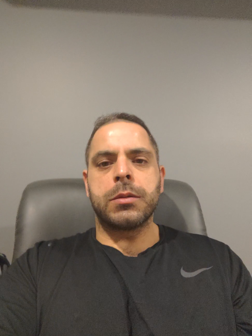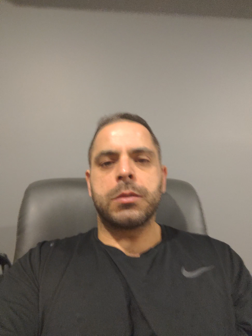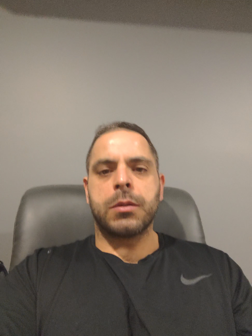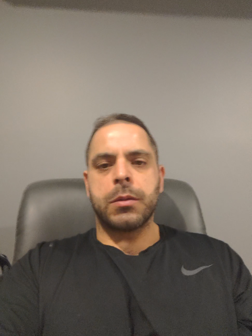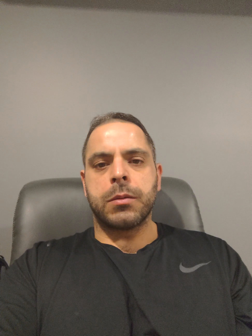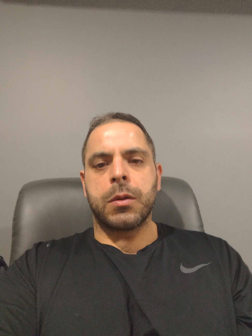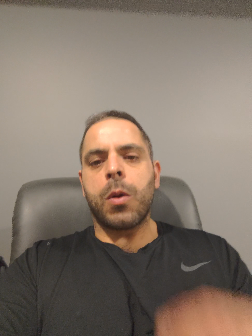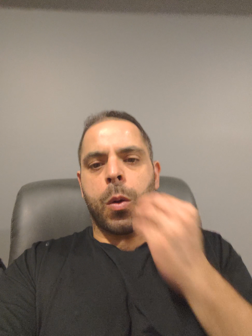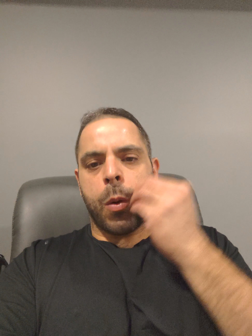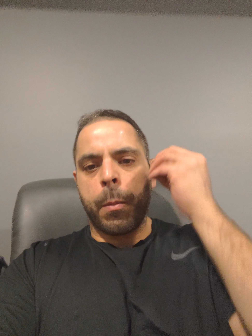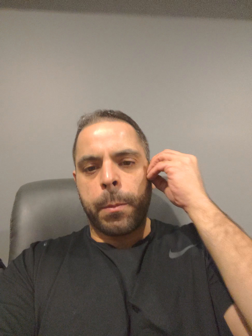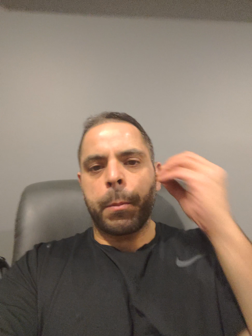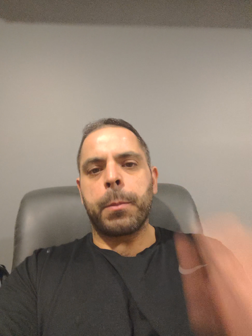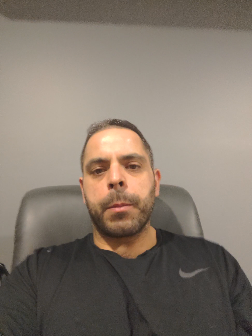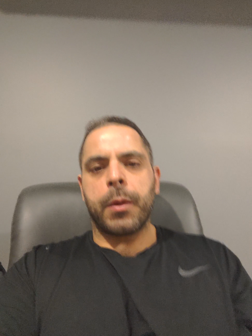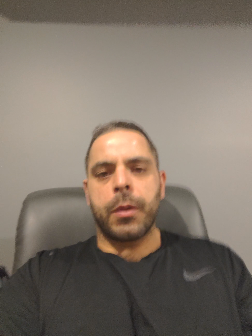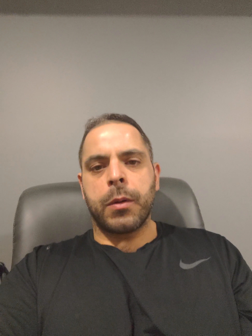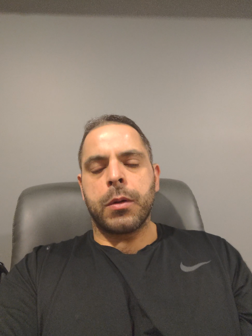home